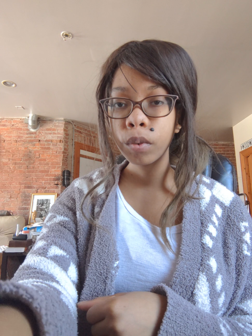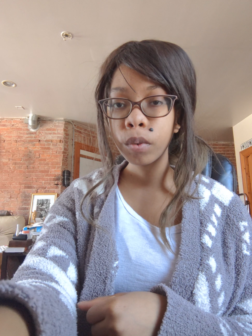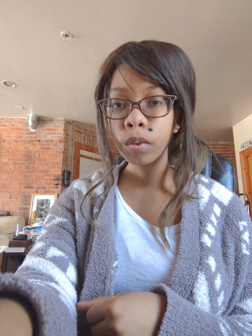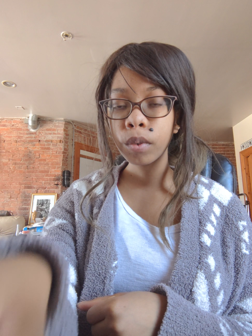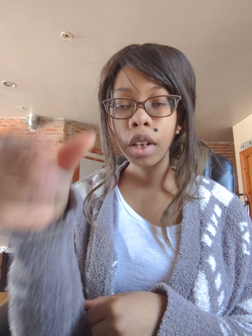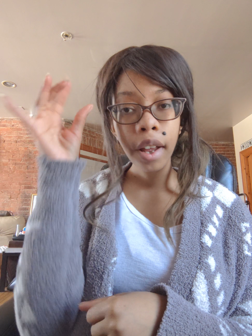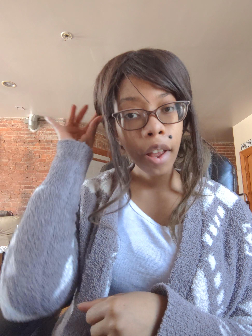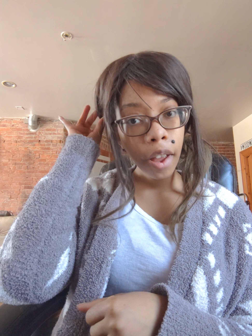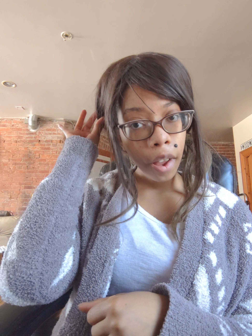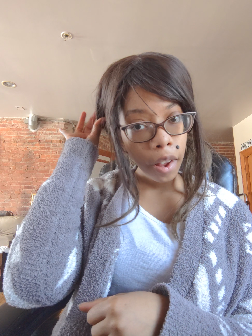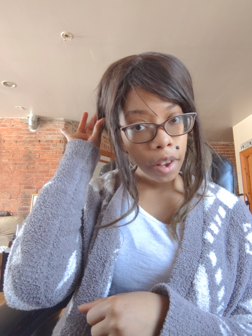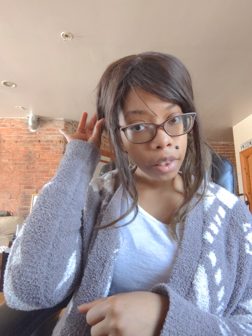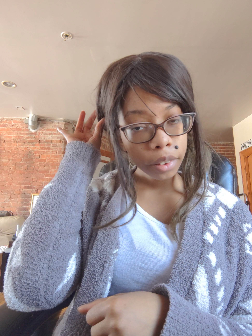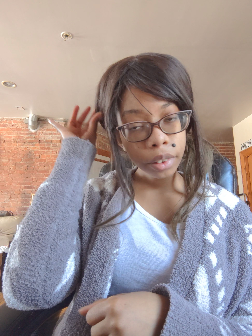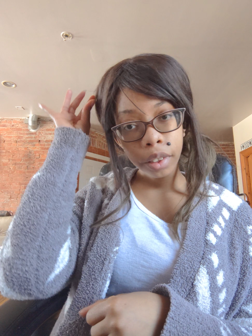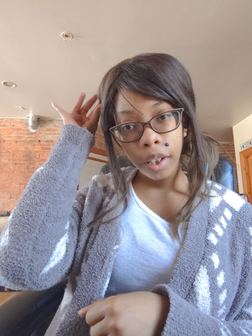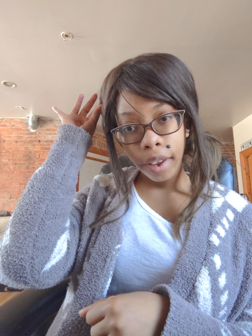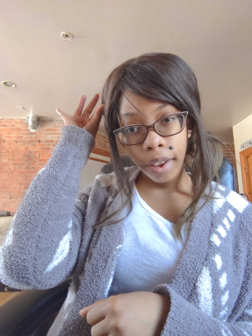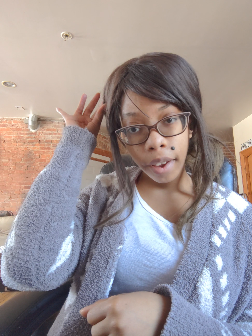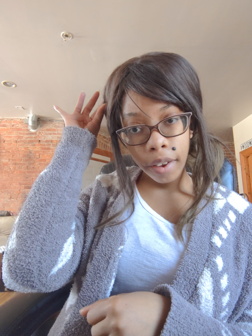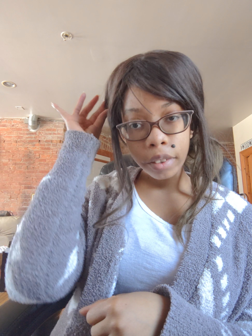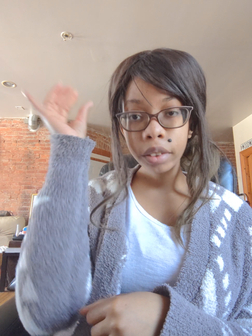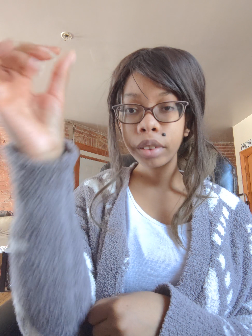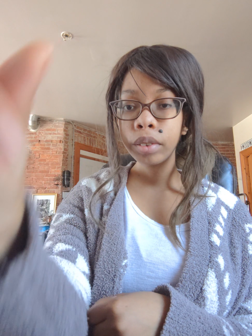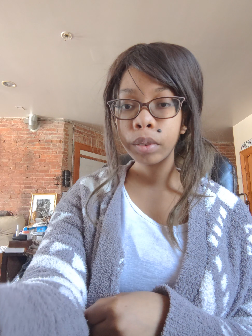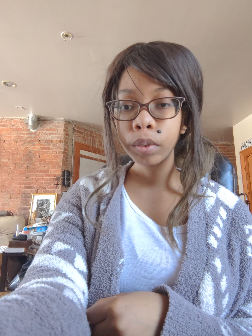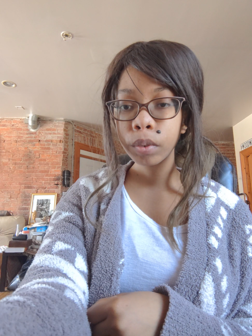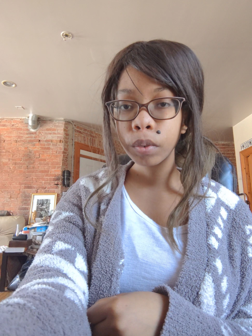hair